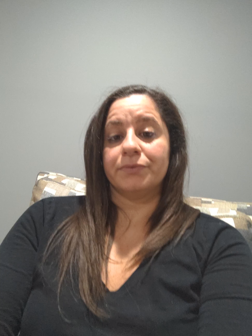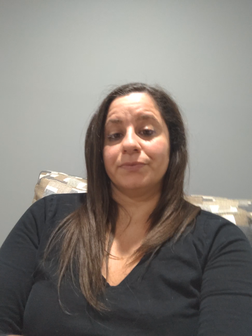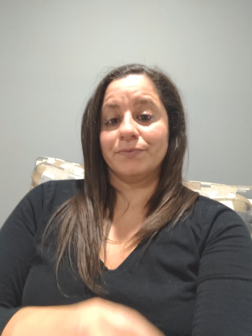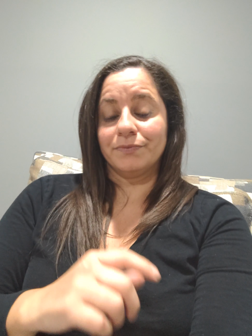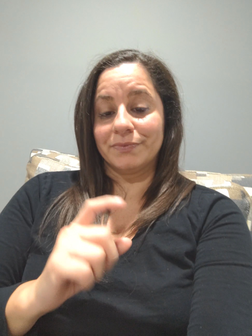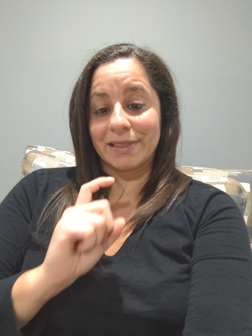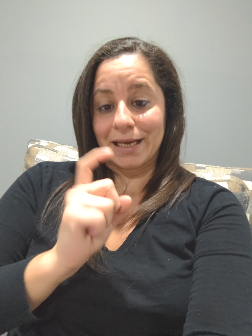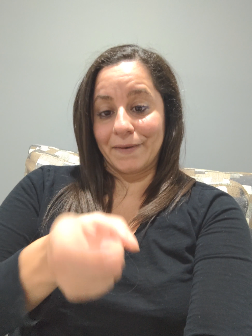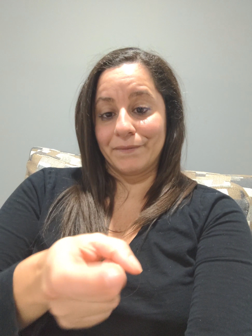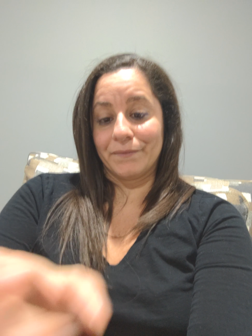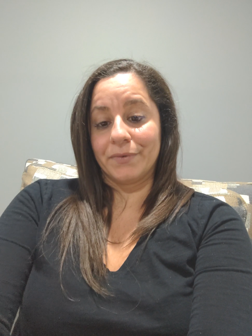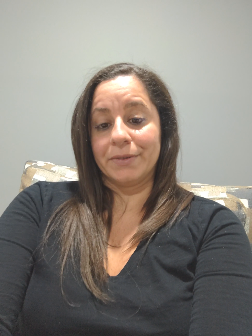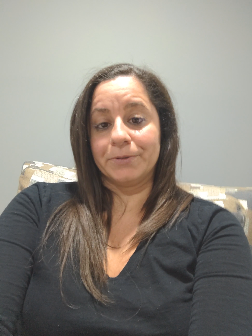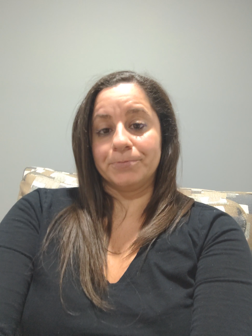gift